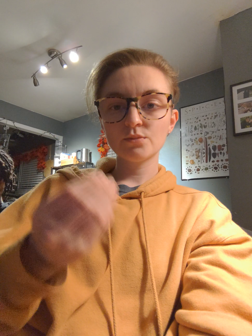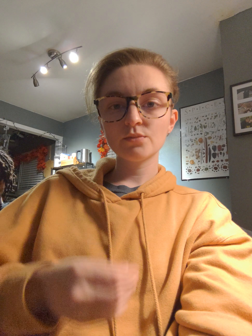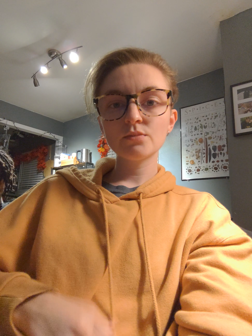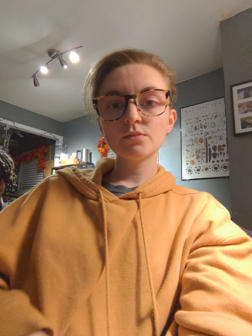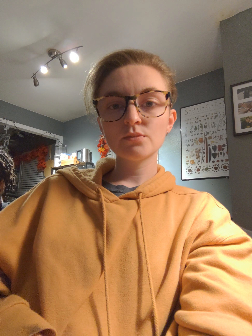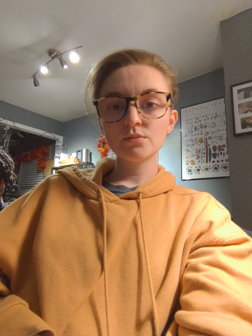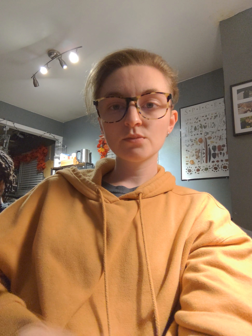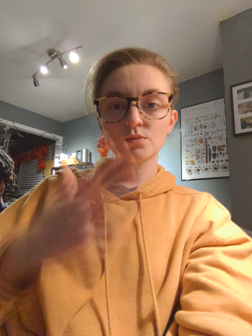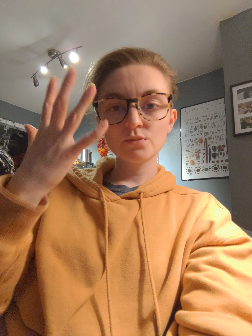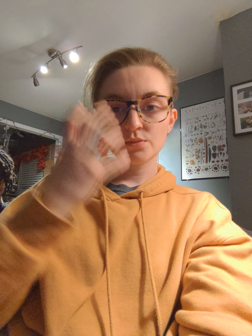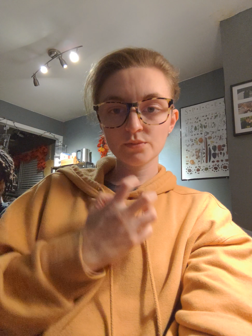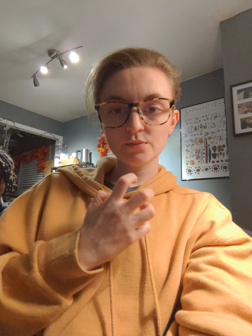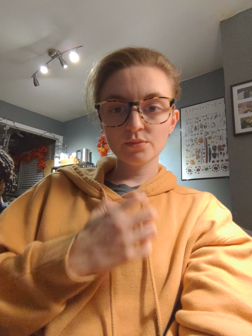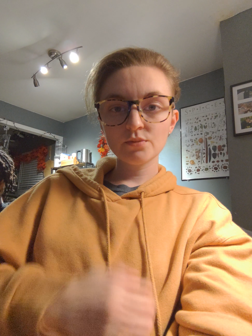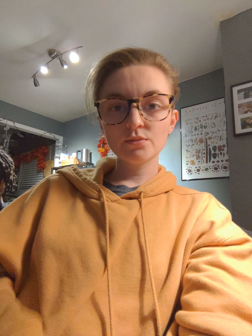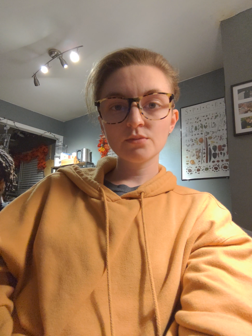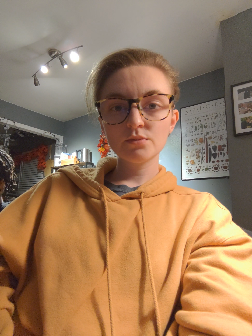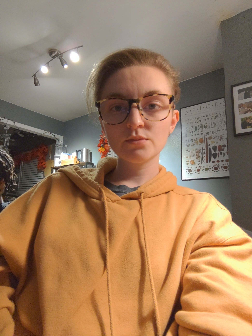dark